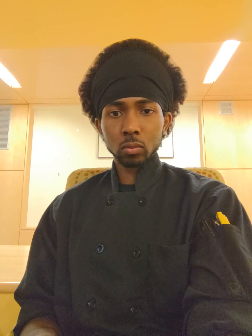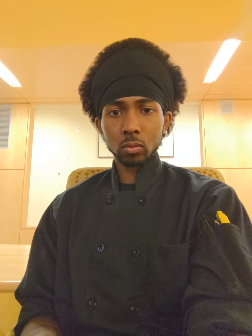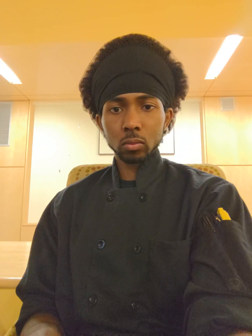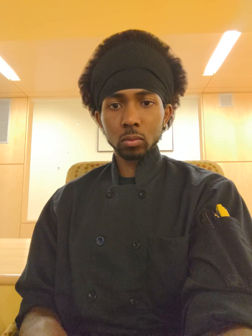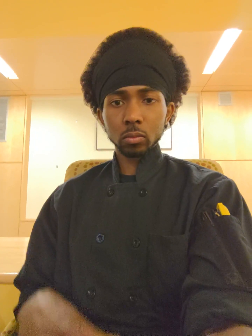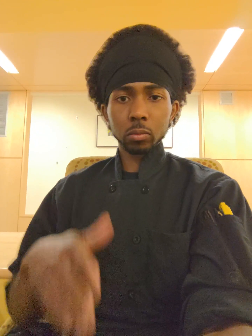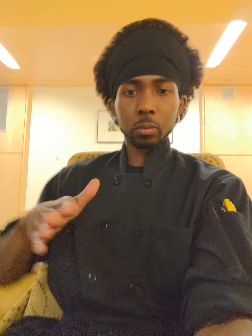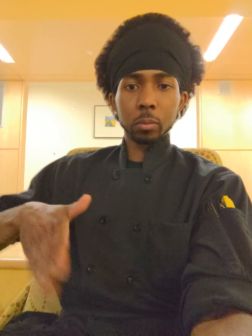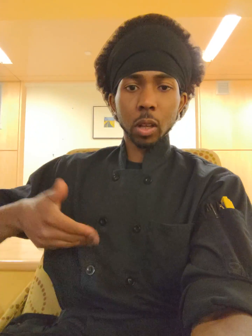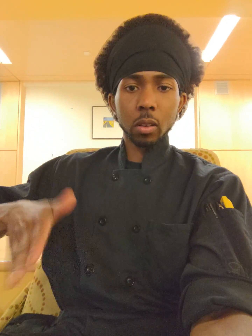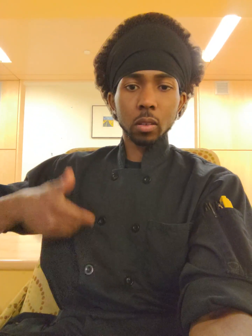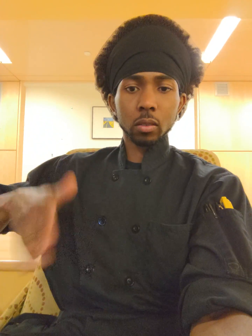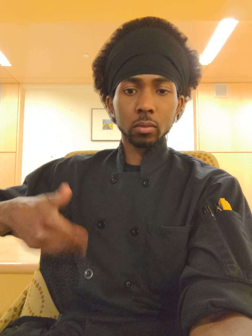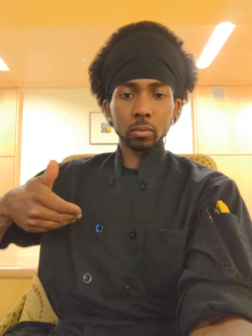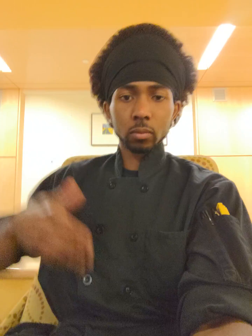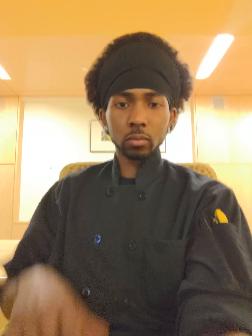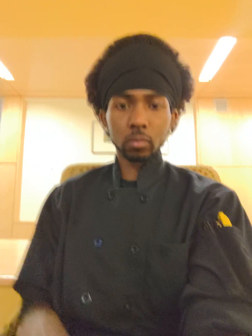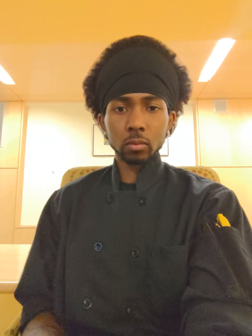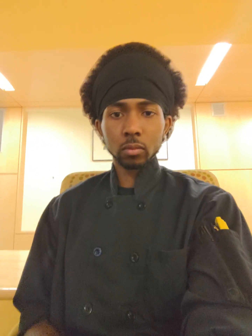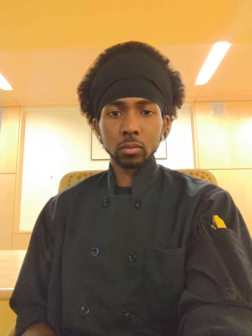pants